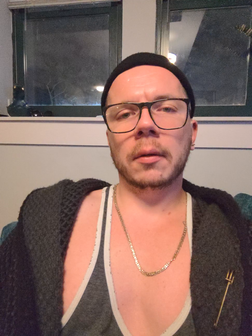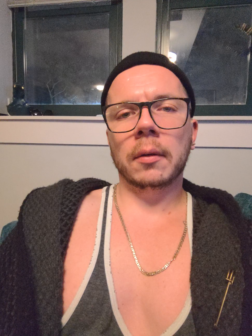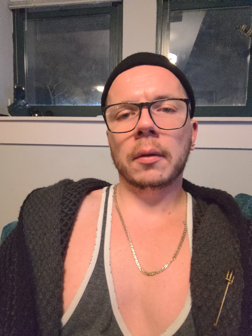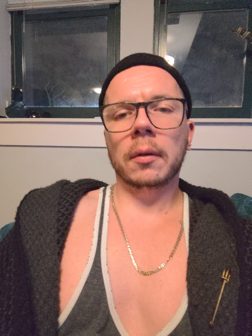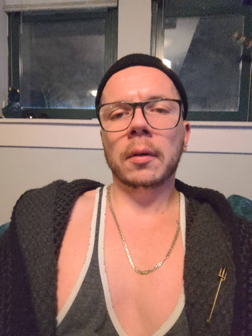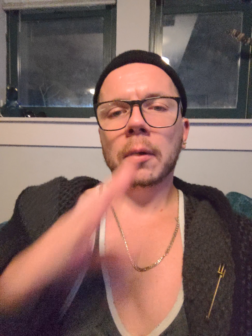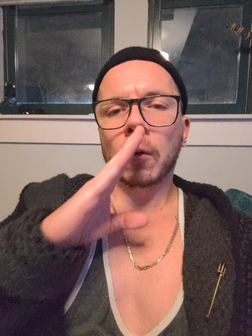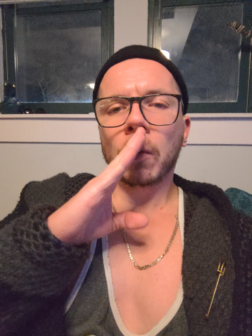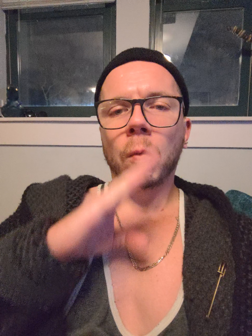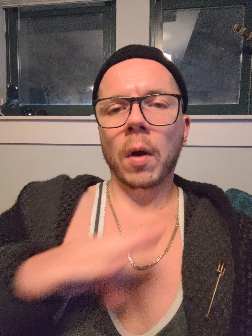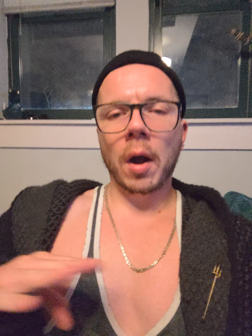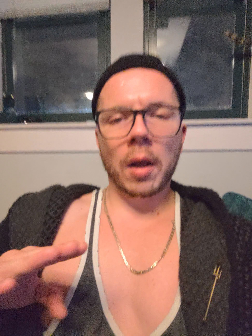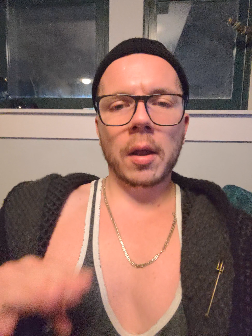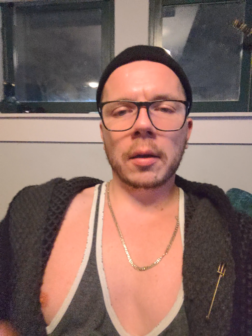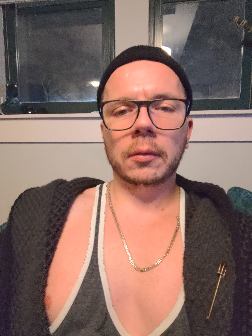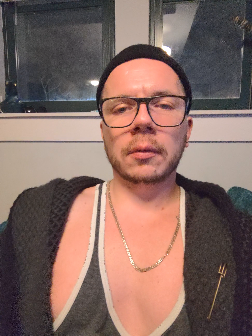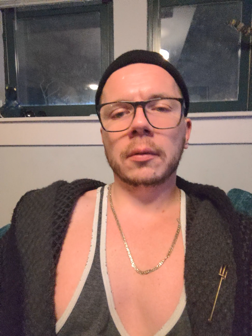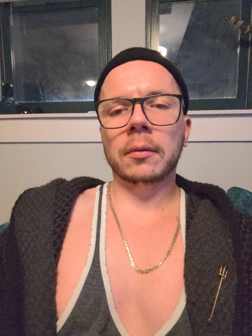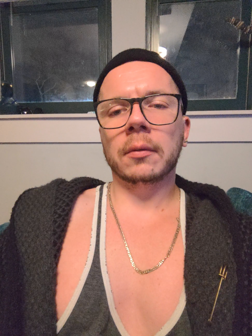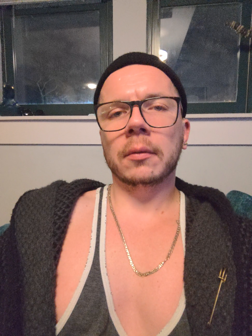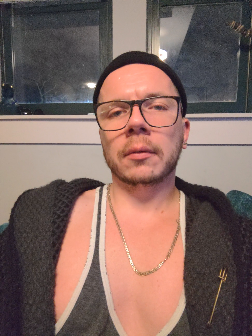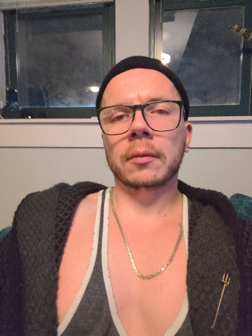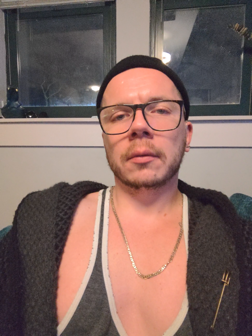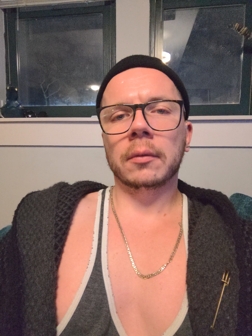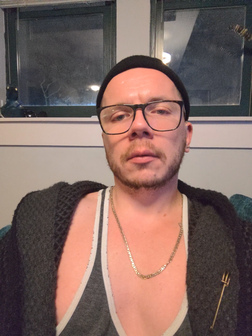quiet